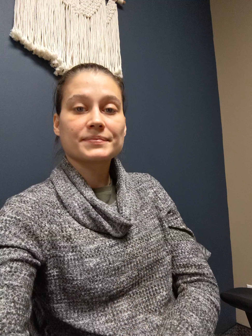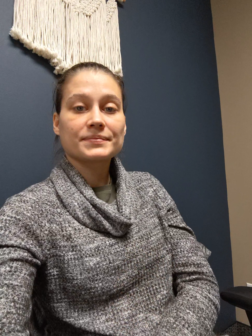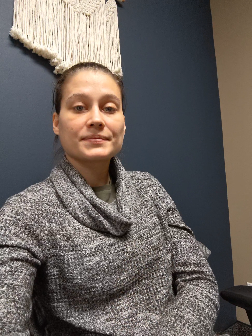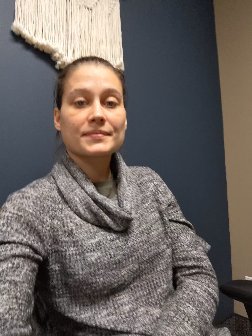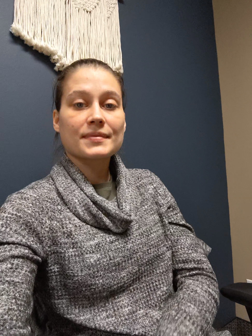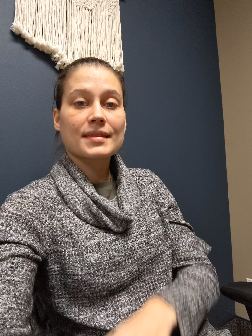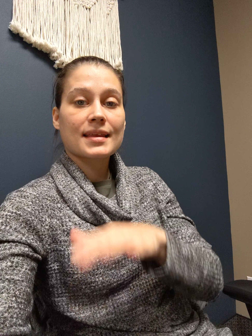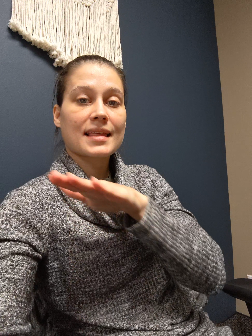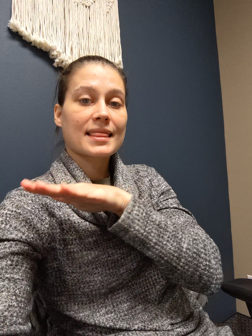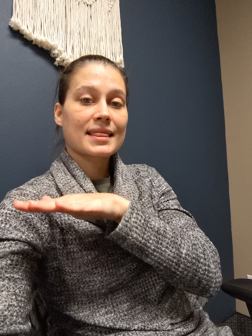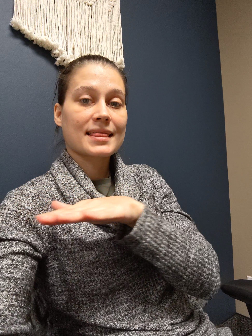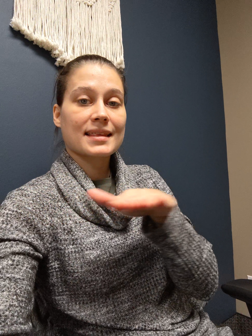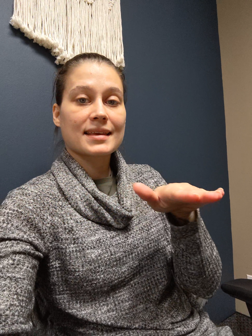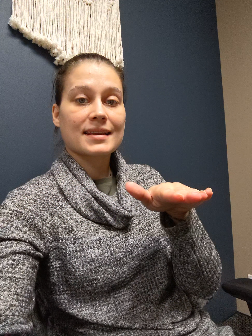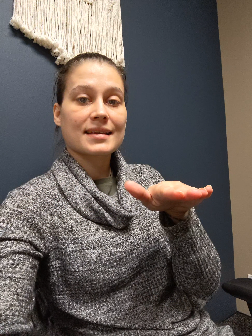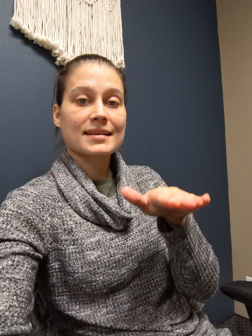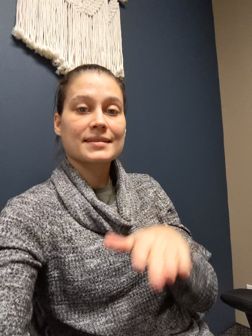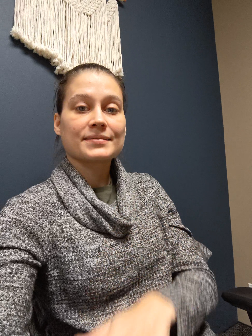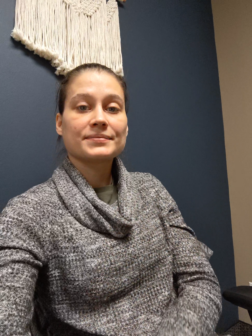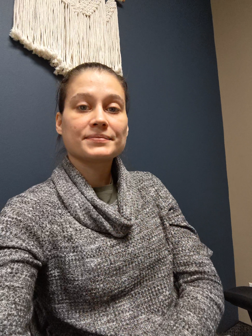clean